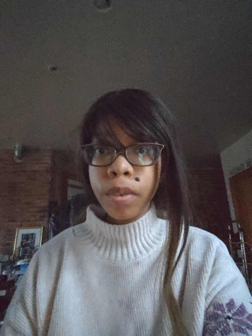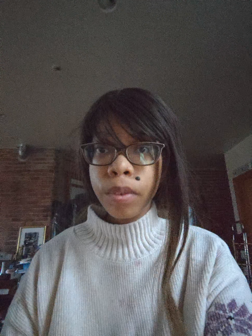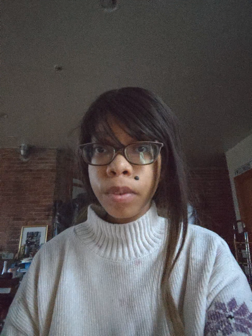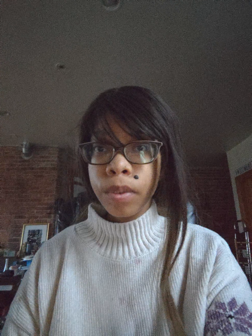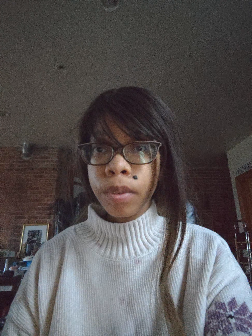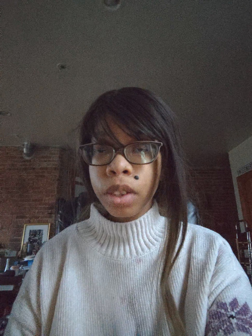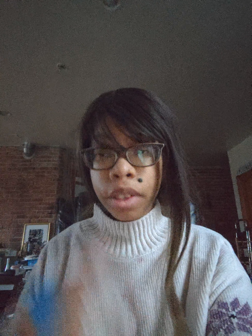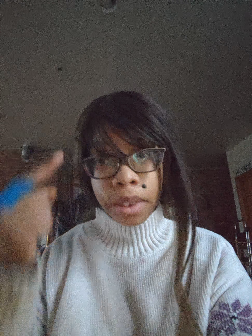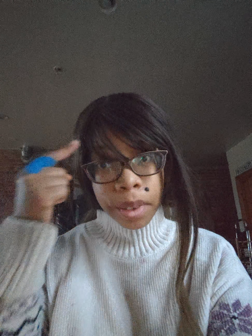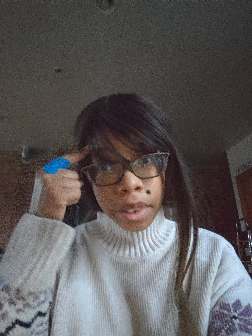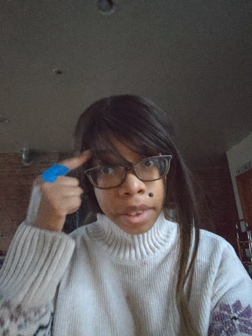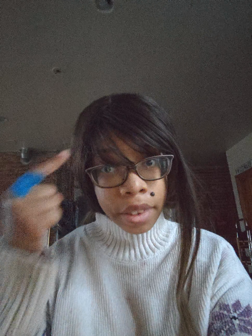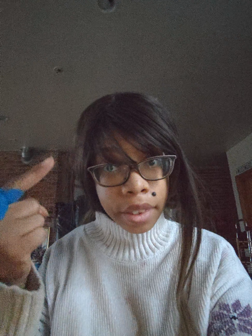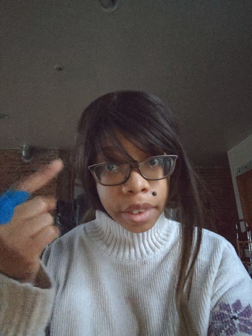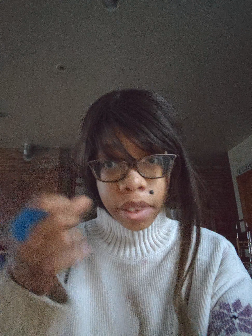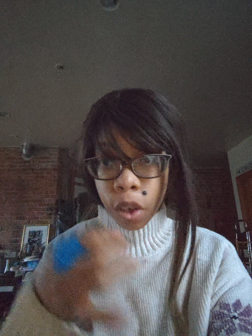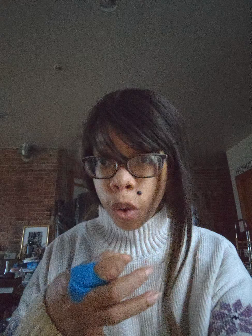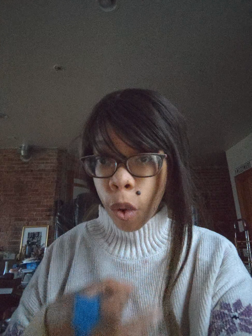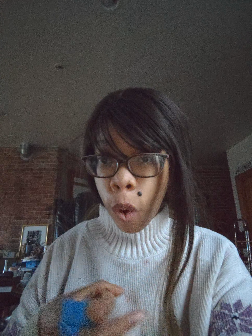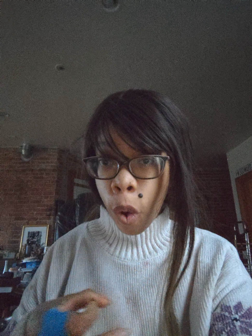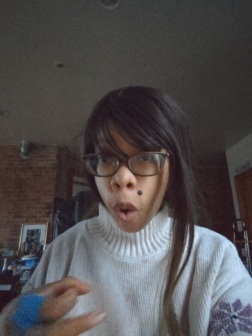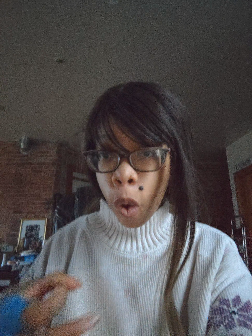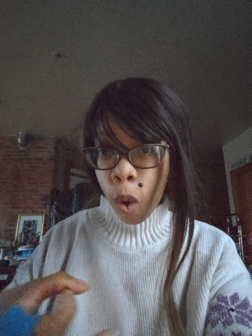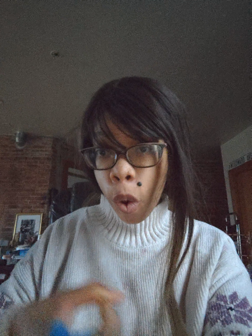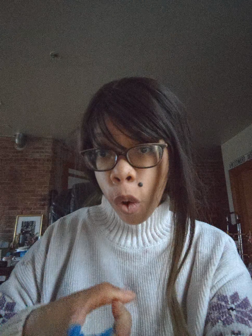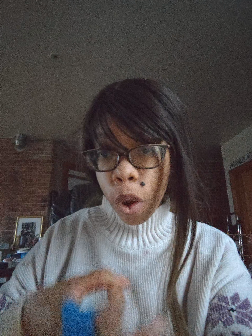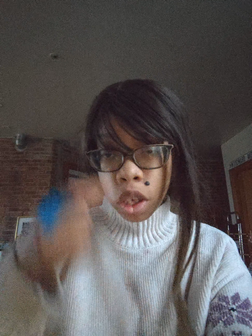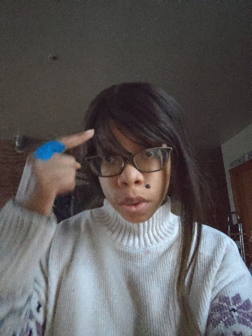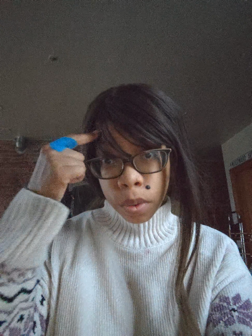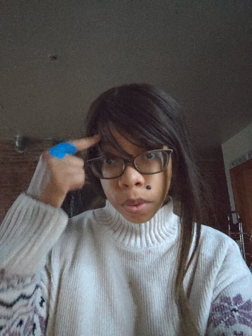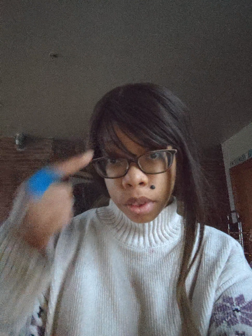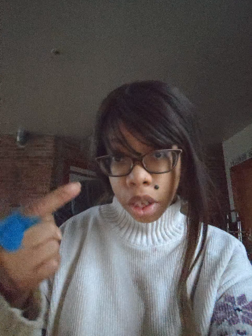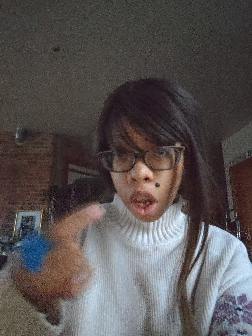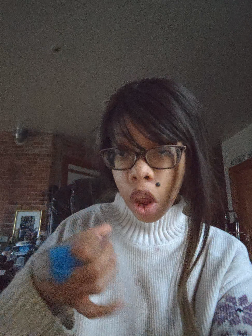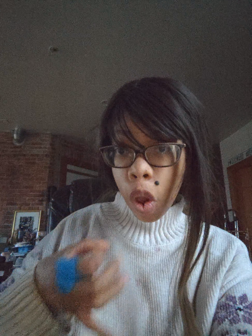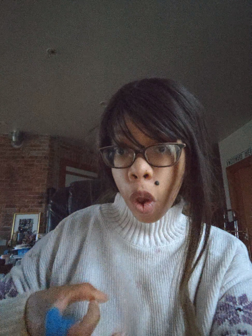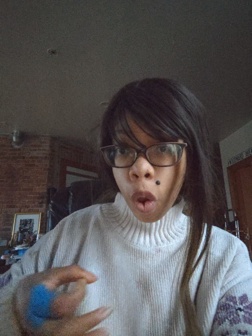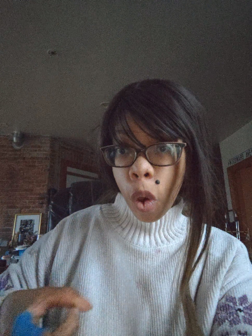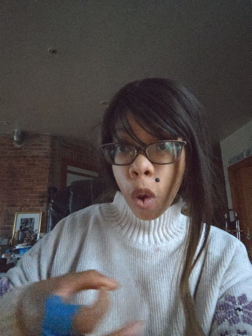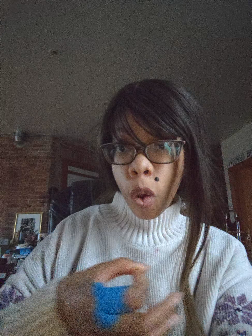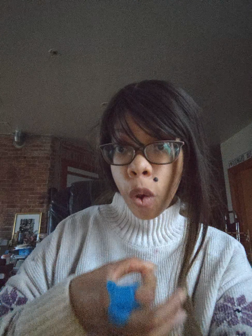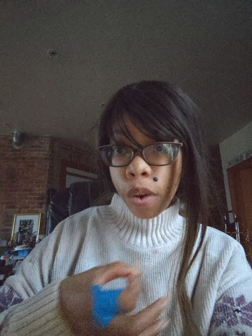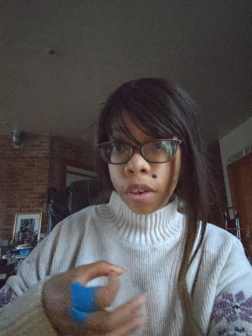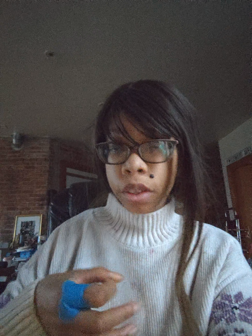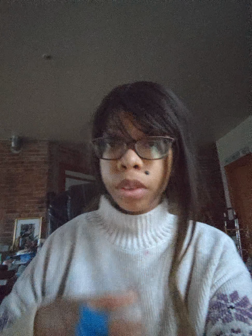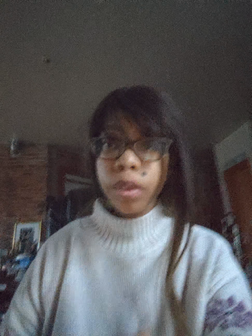penny